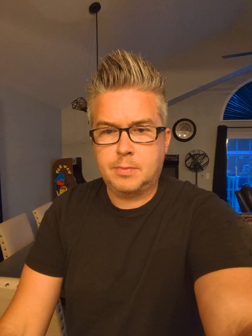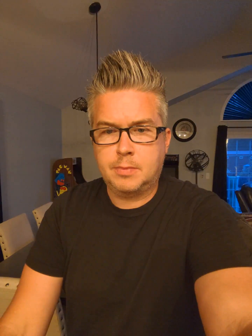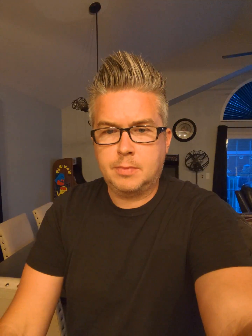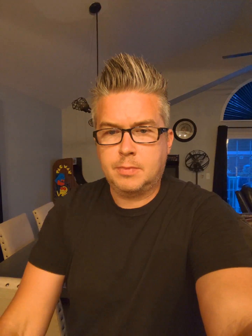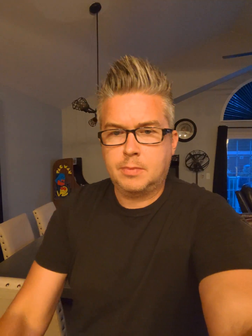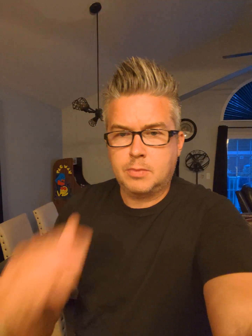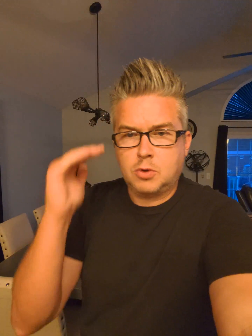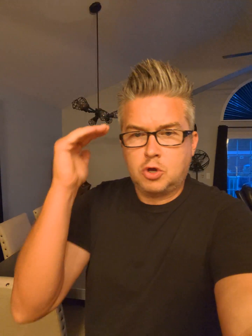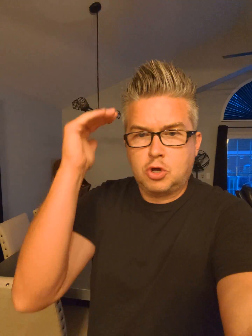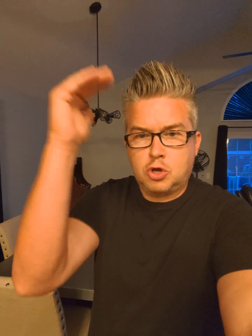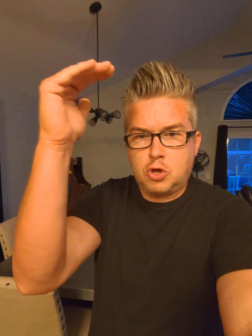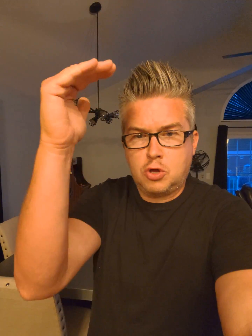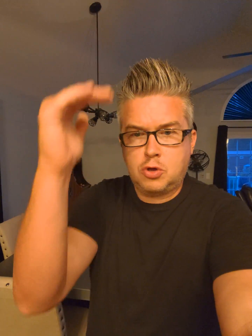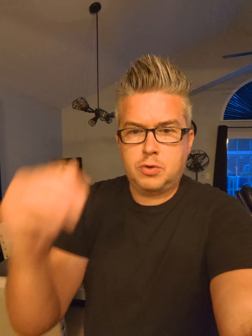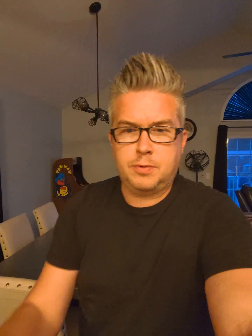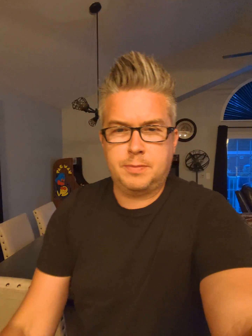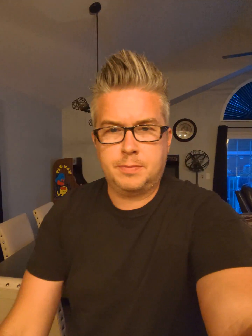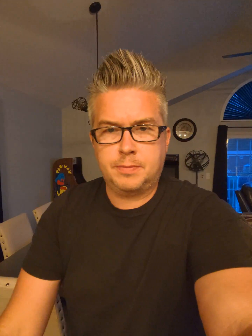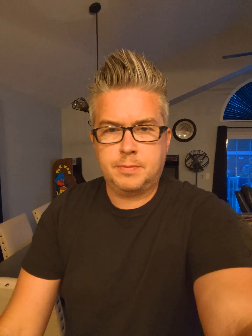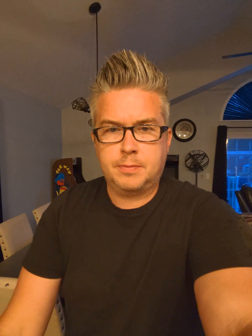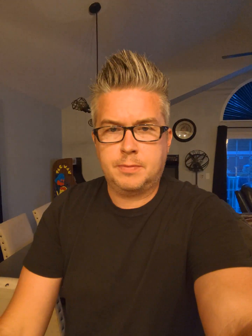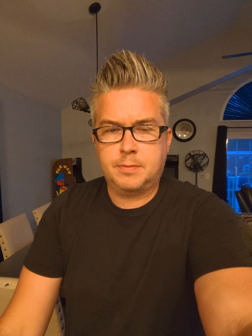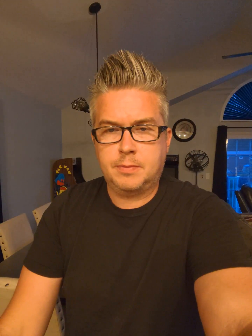big